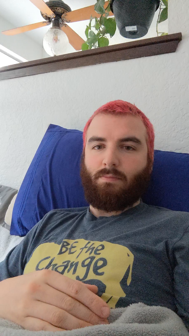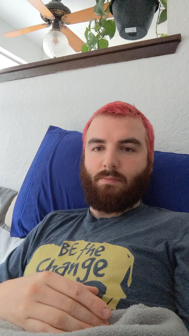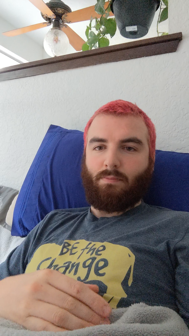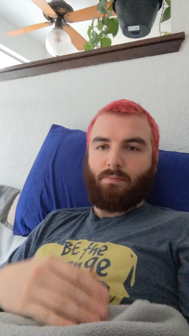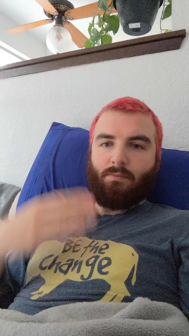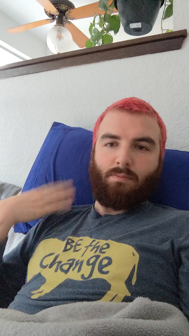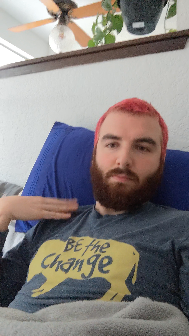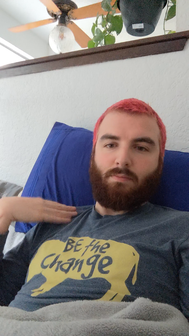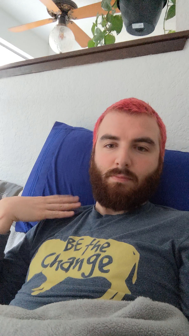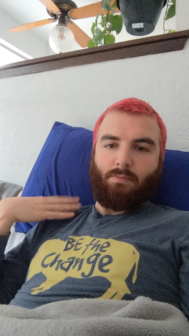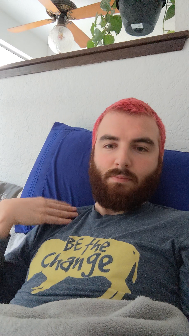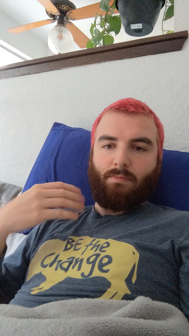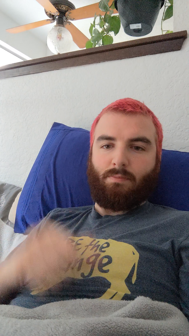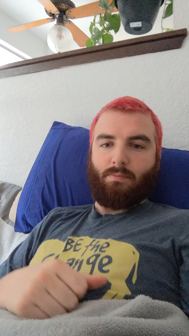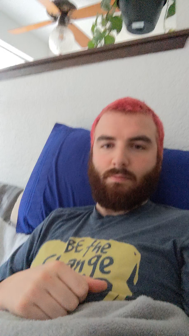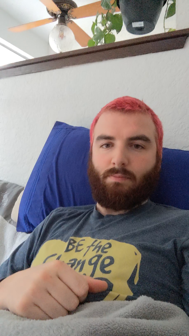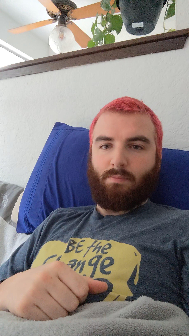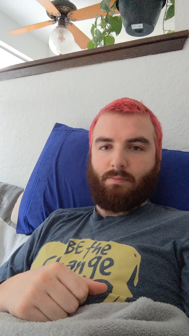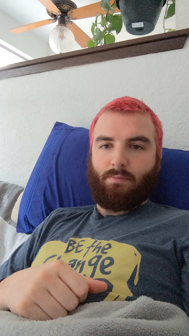shoulder